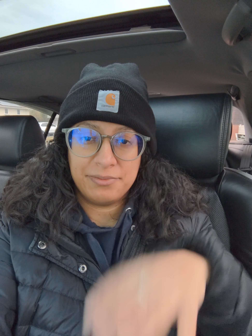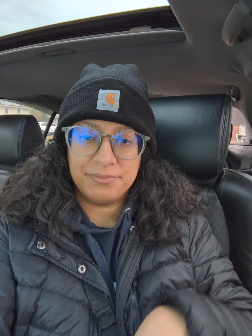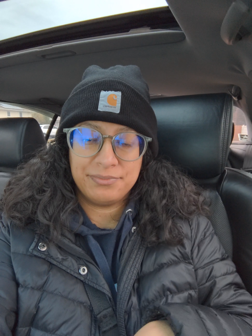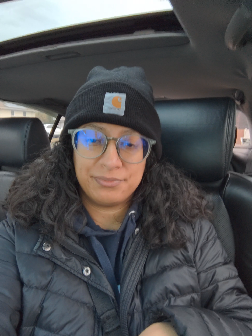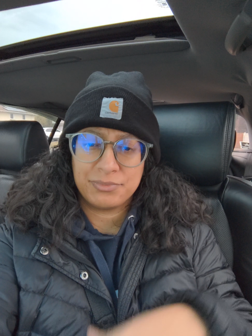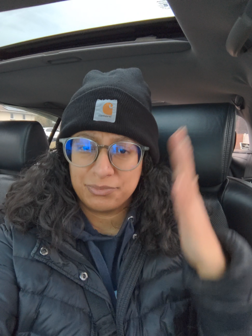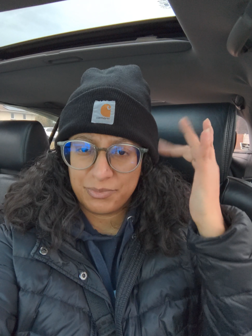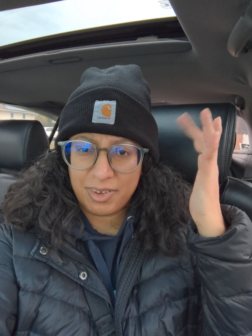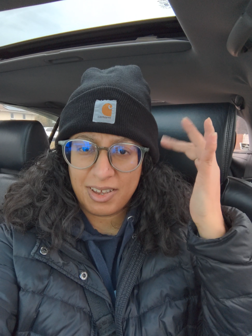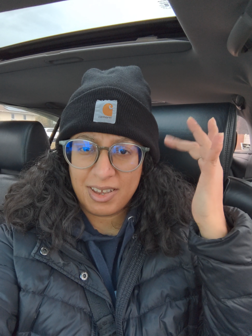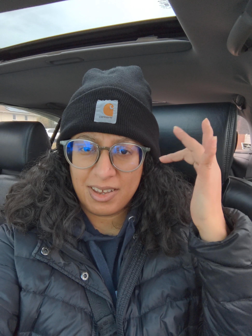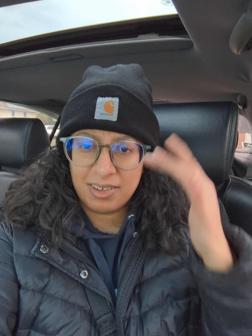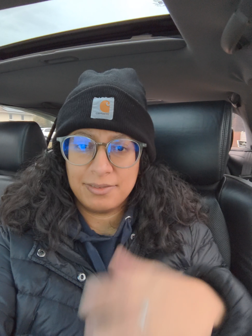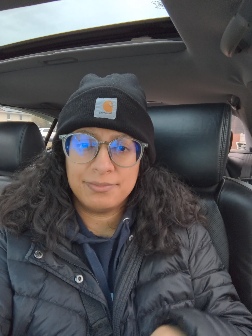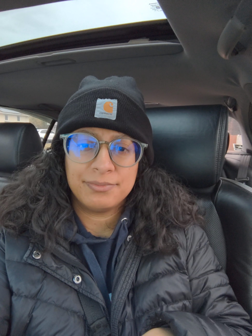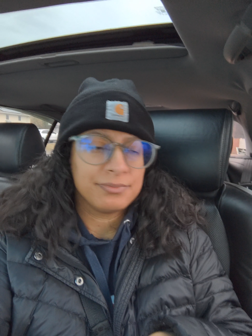why